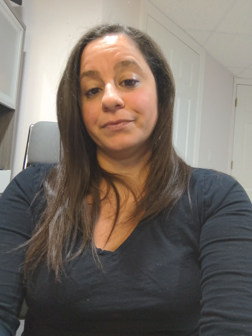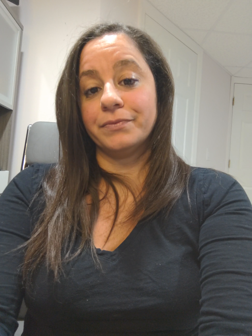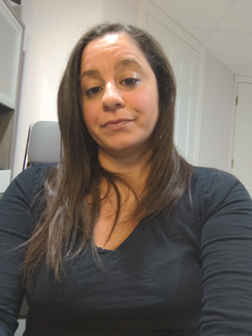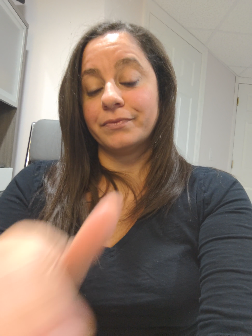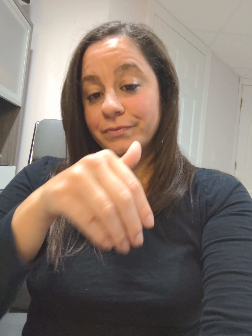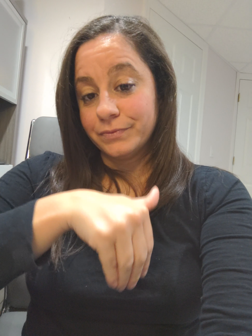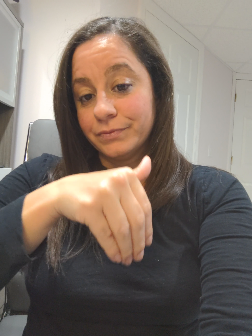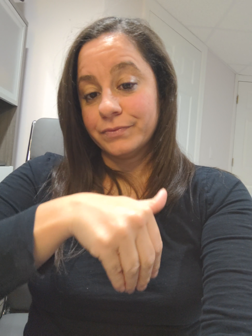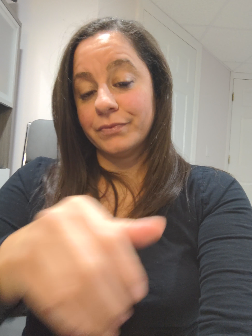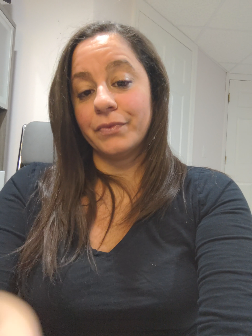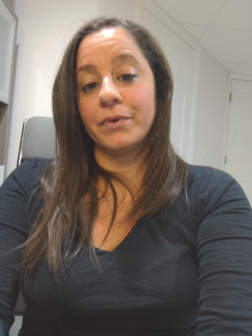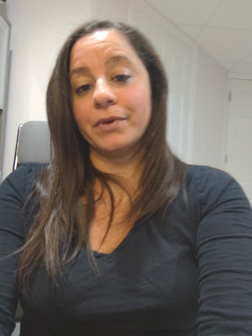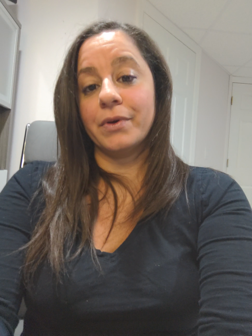night